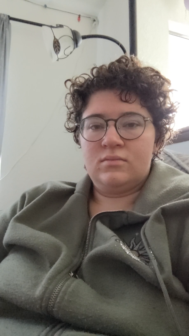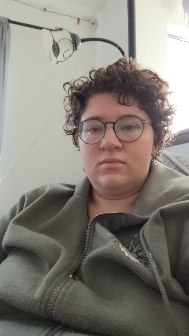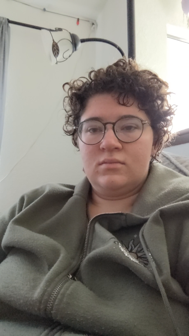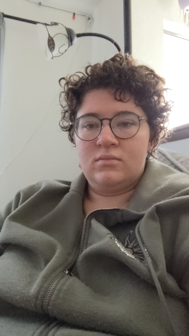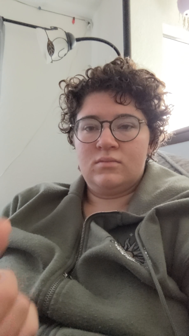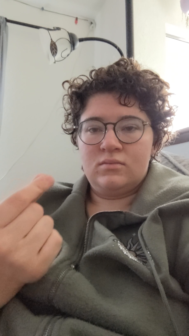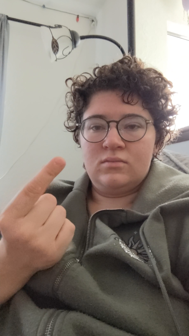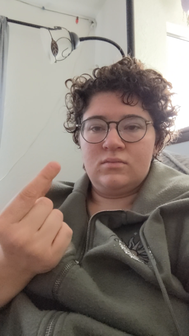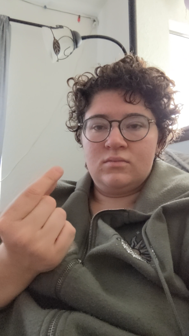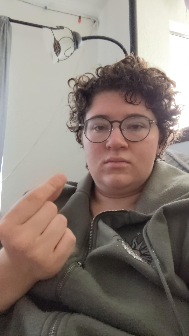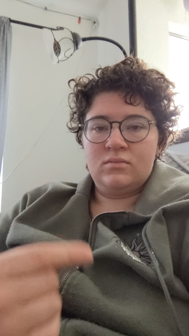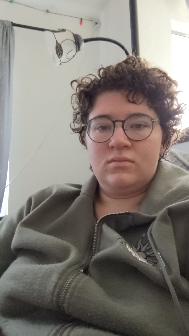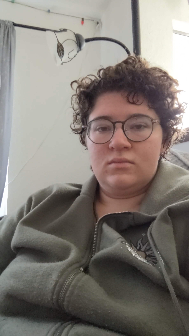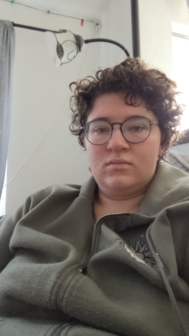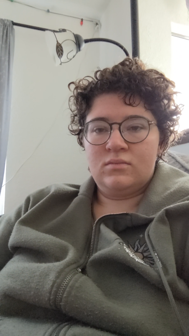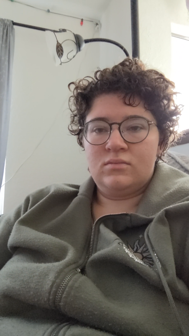do